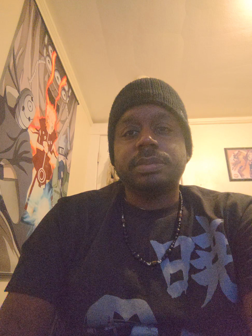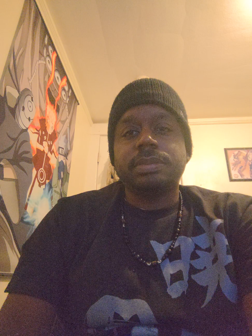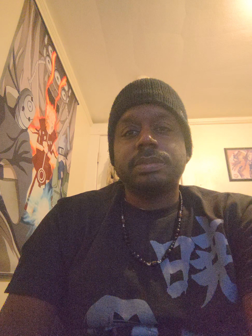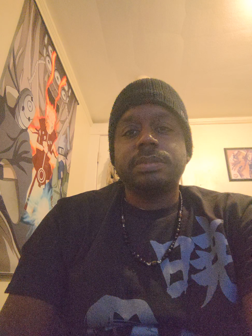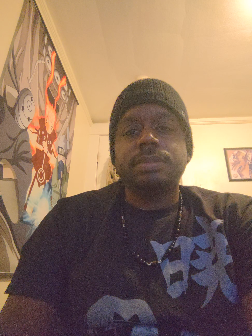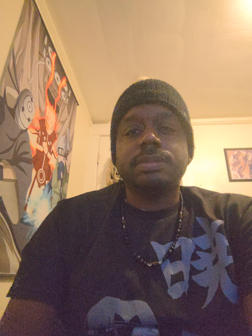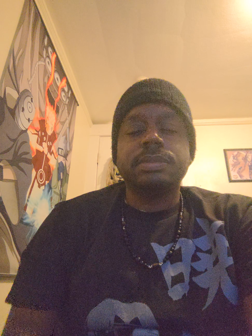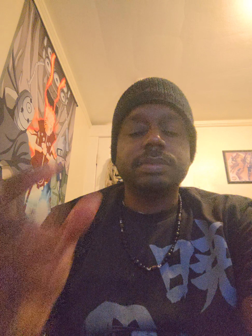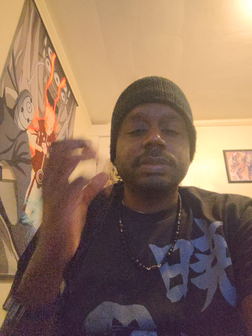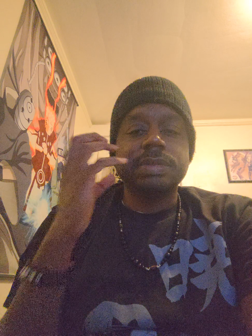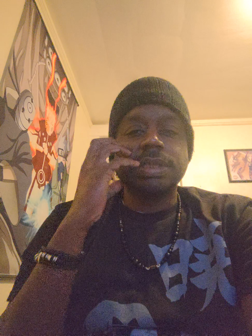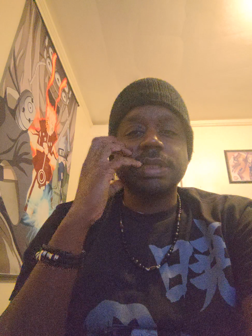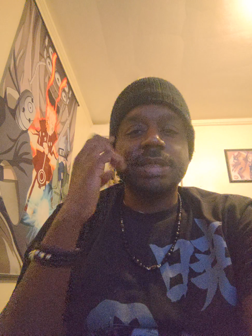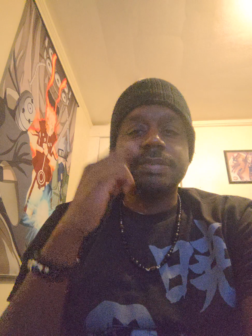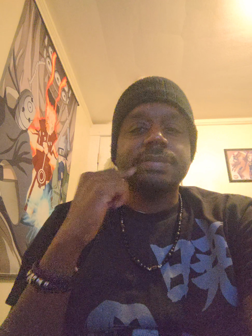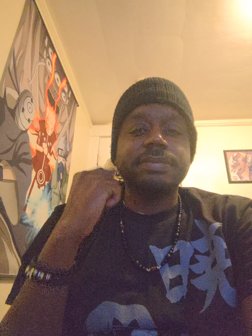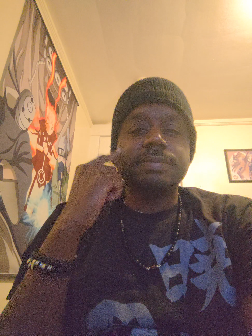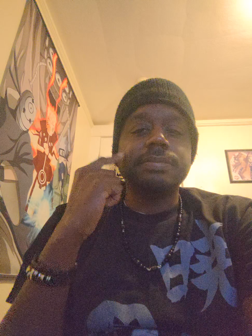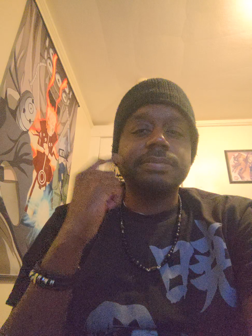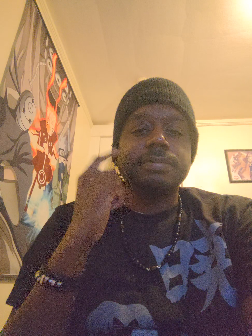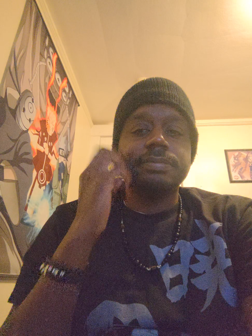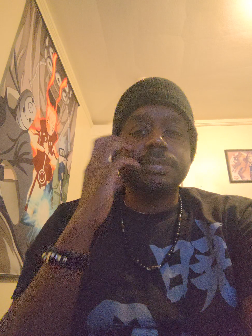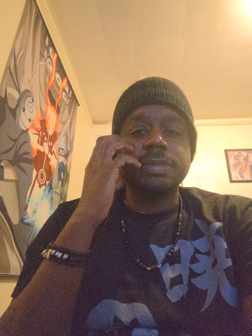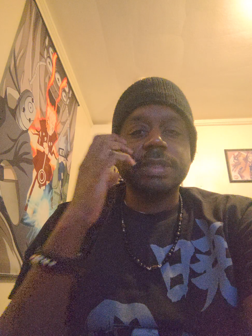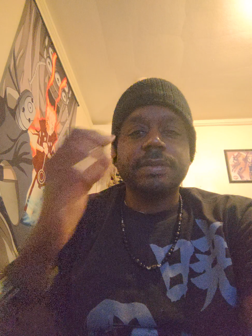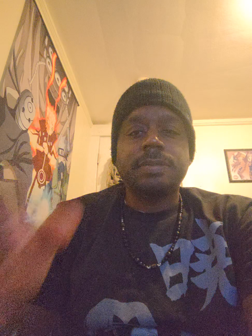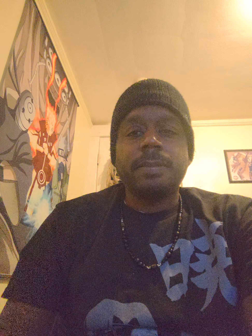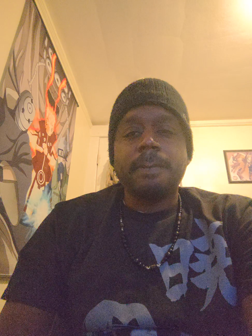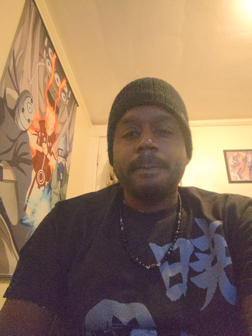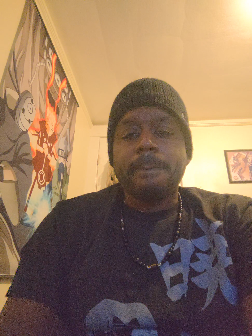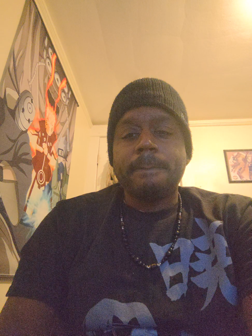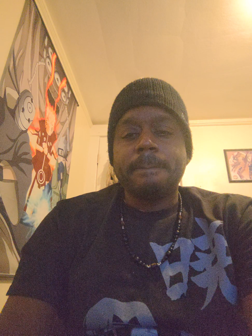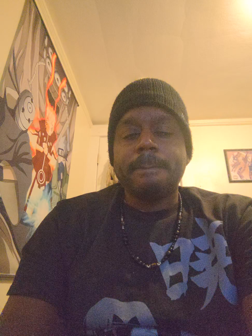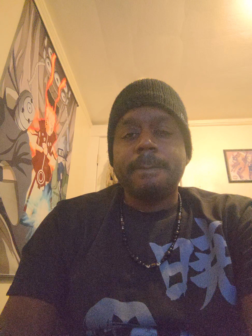cheek